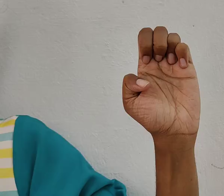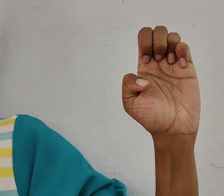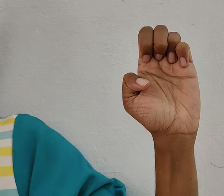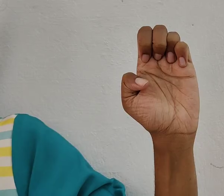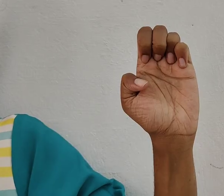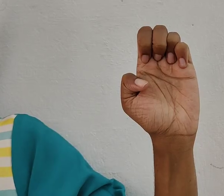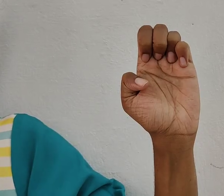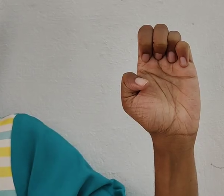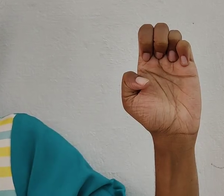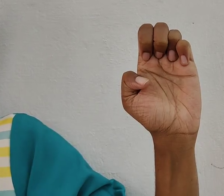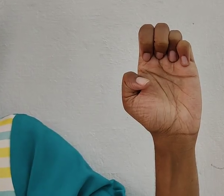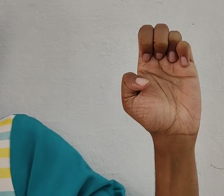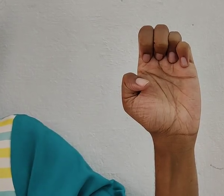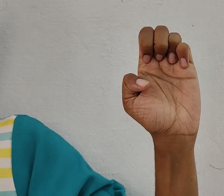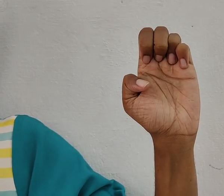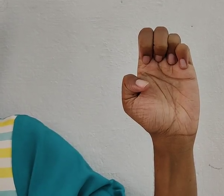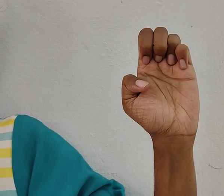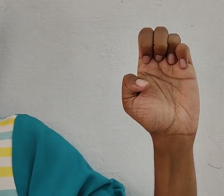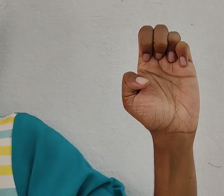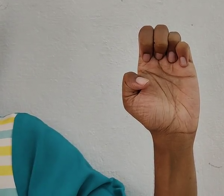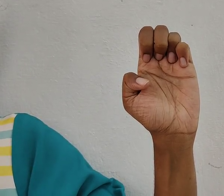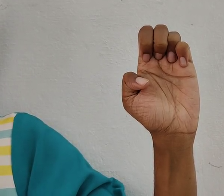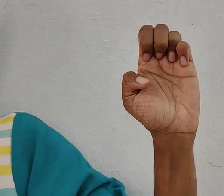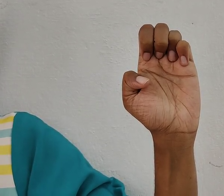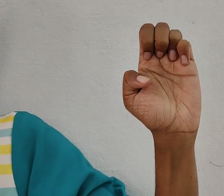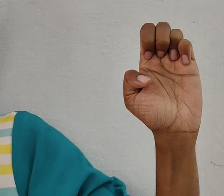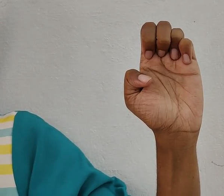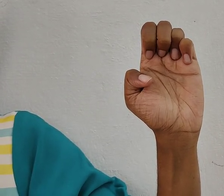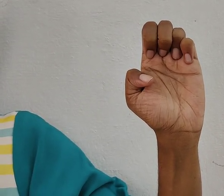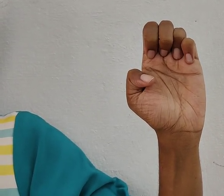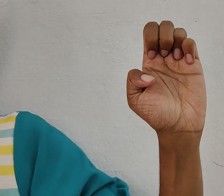ഇ